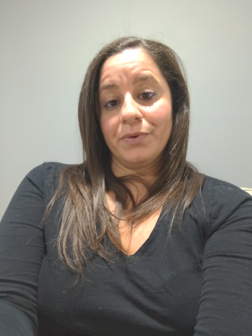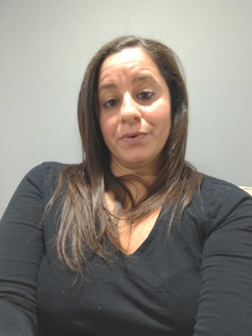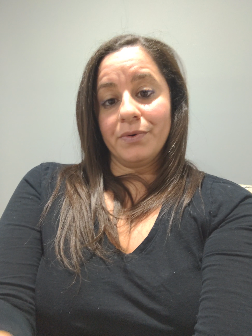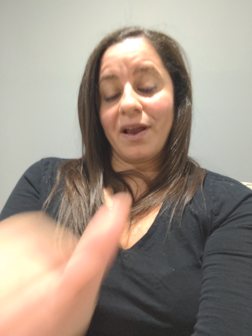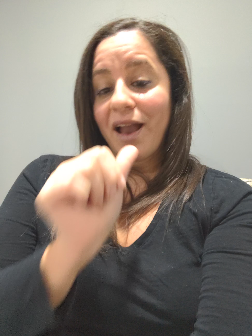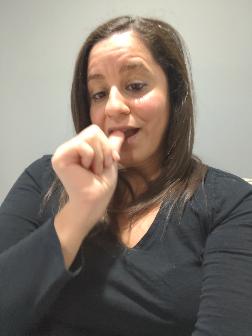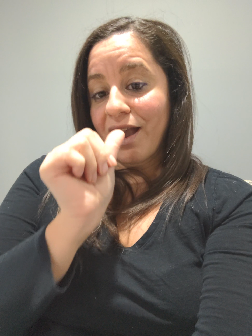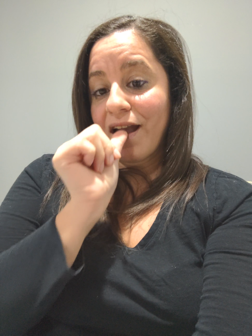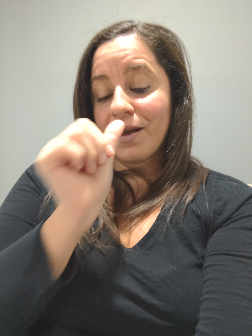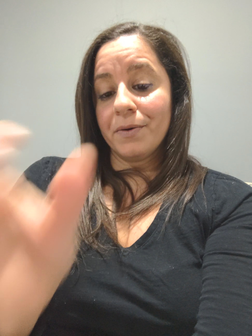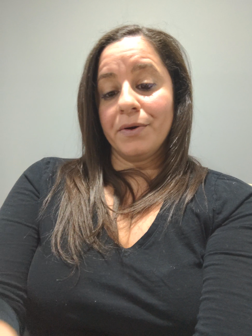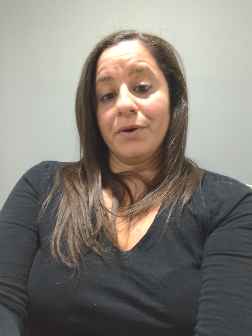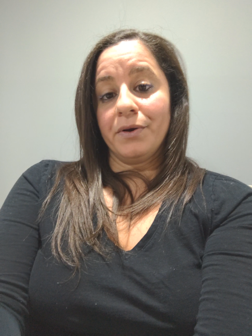nuts